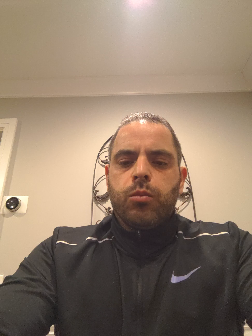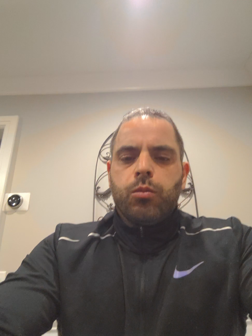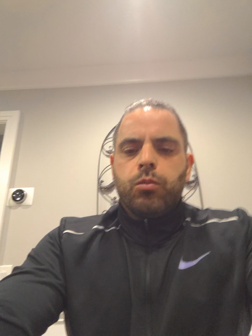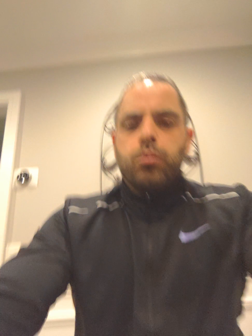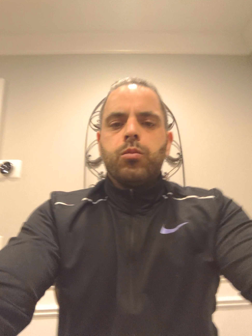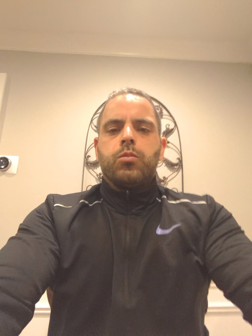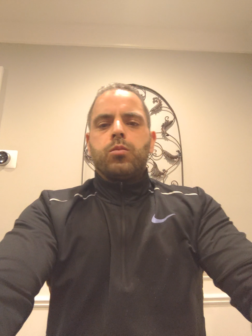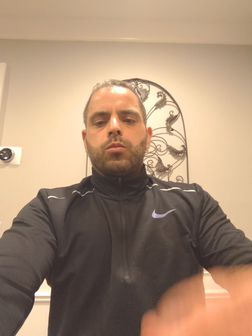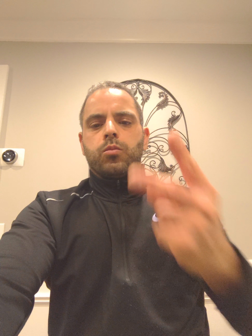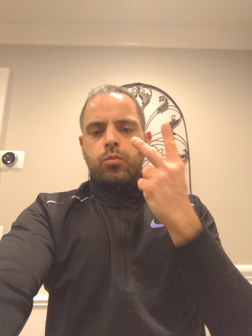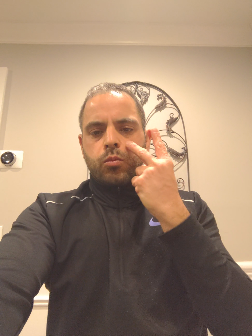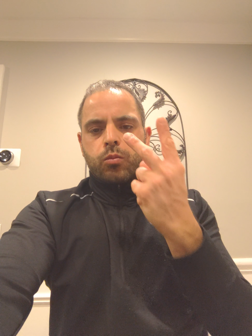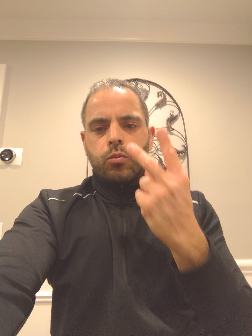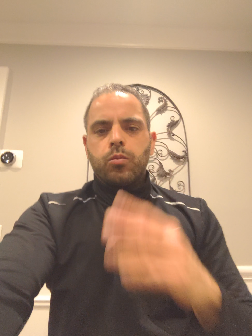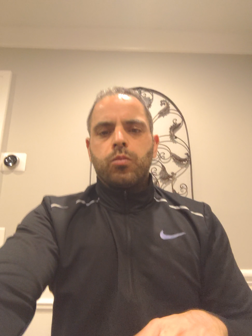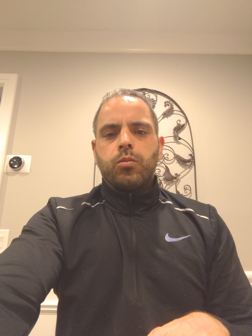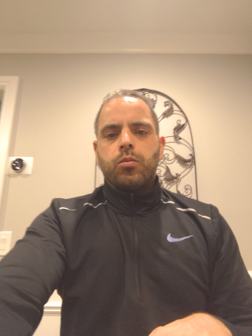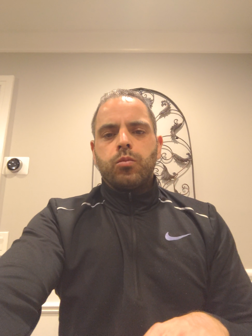see